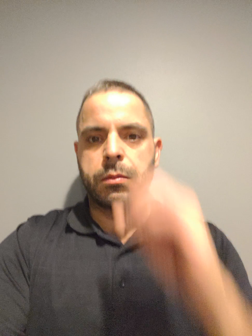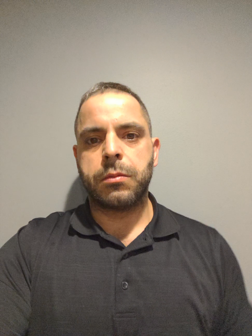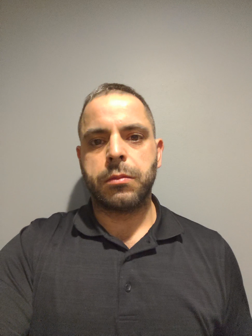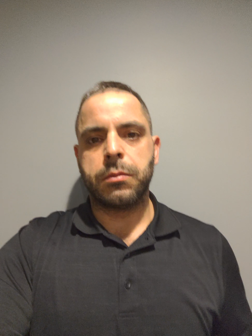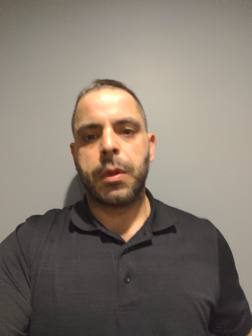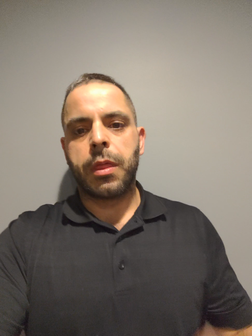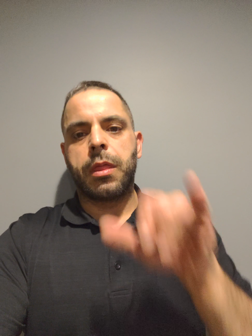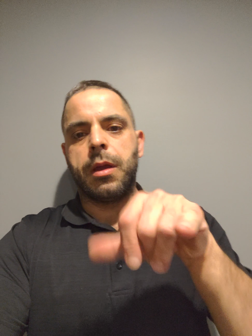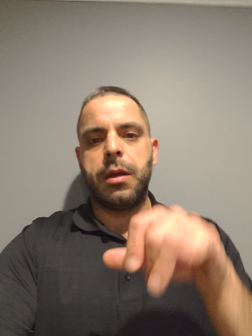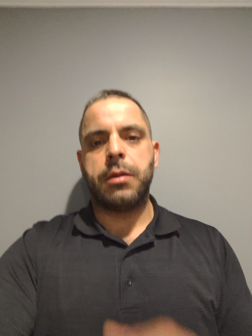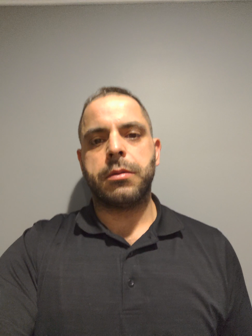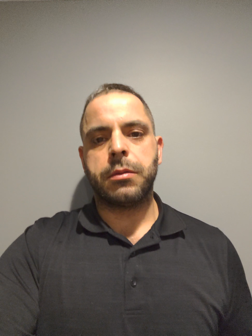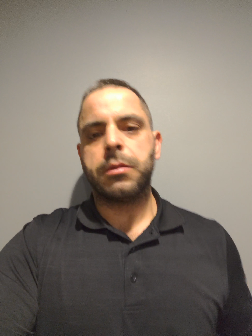that